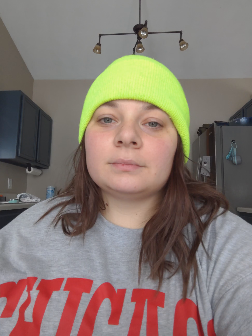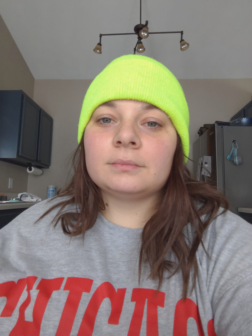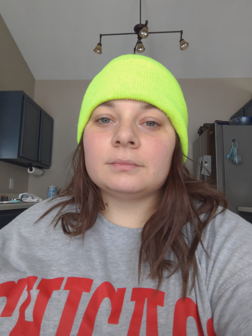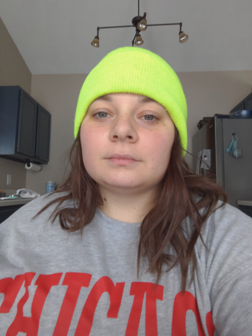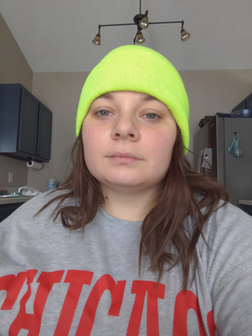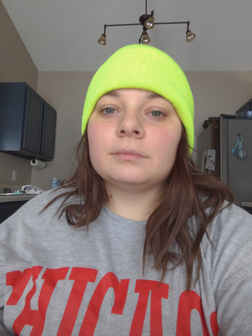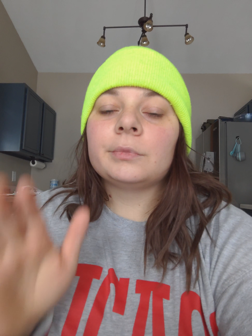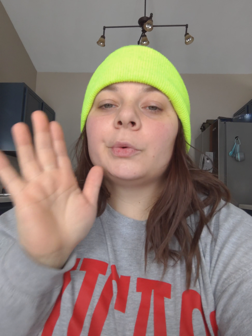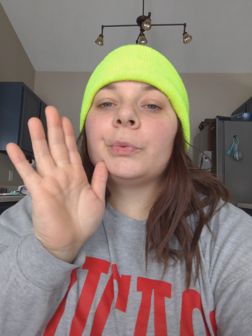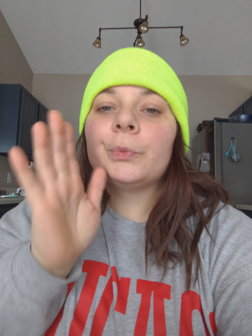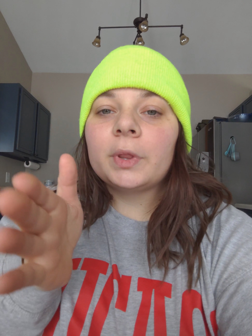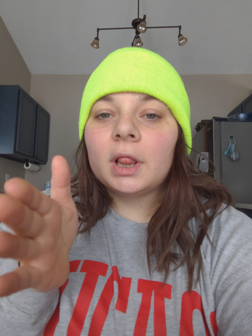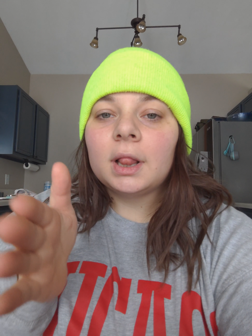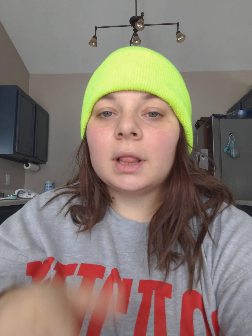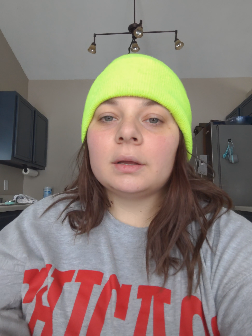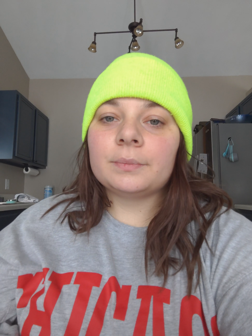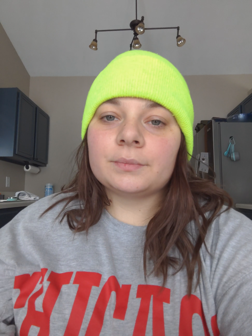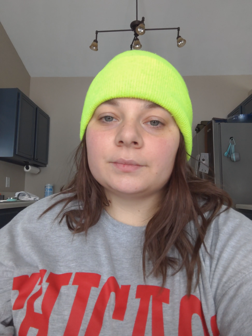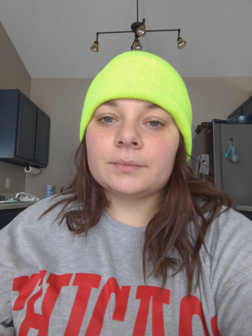will